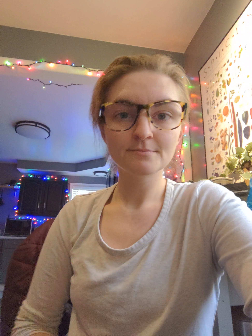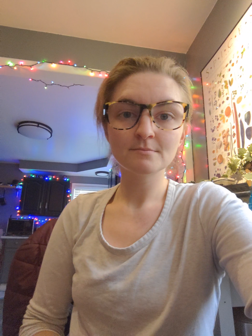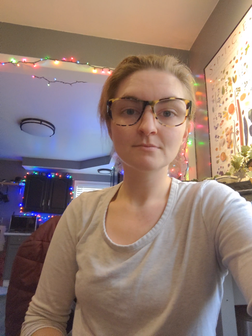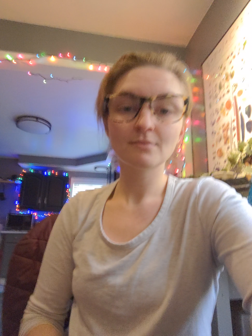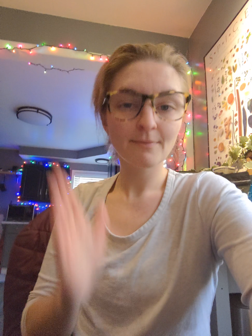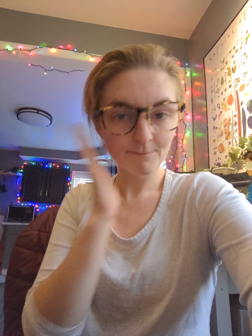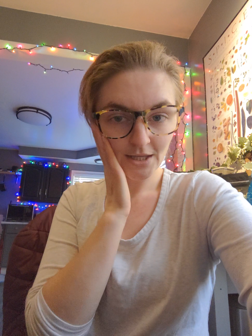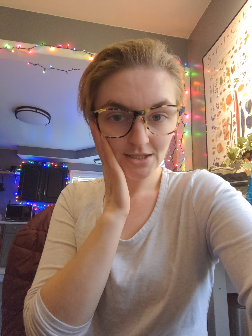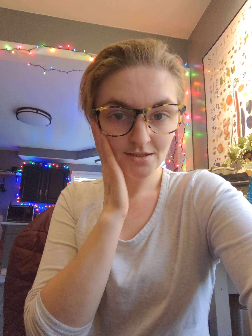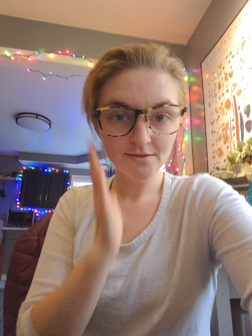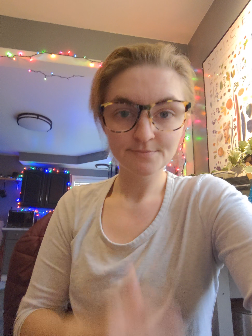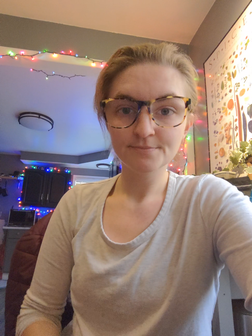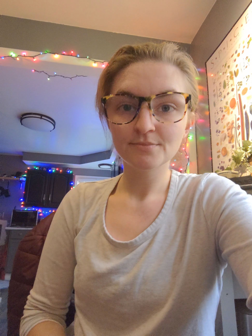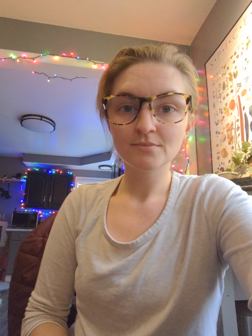bed